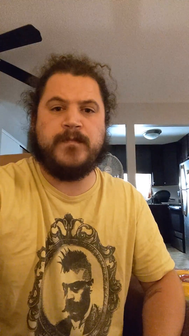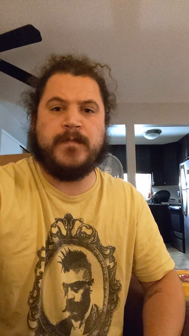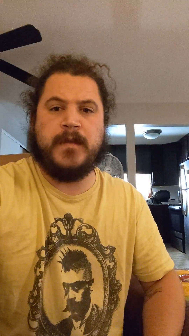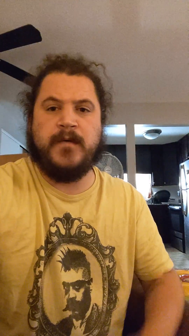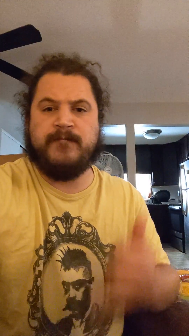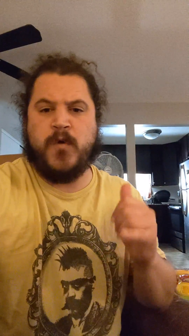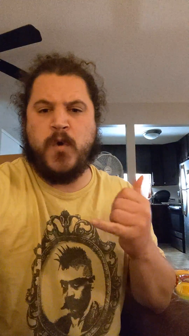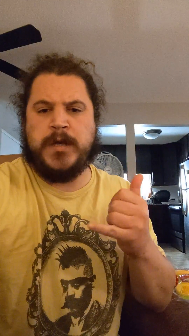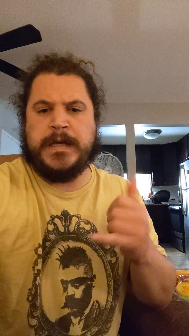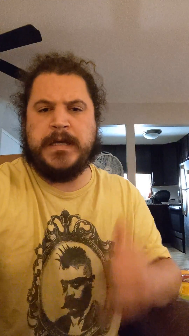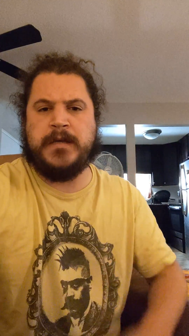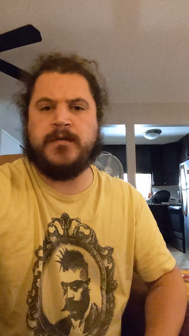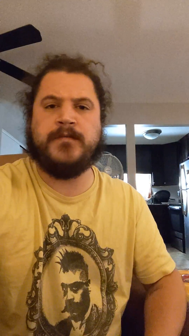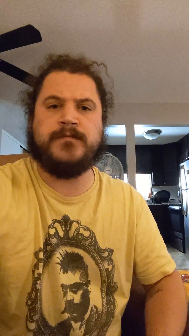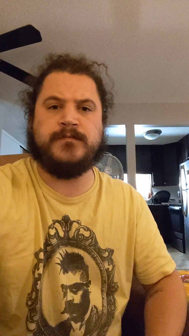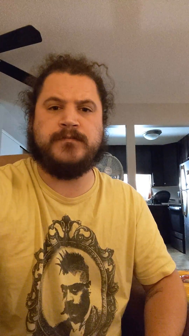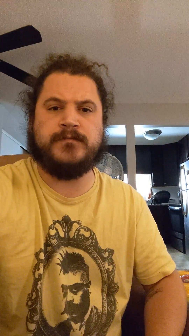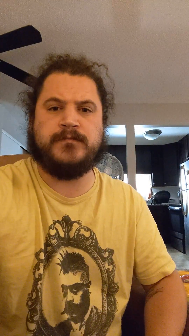party